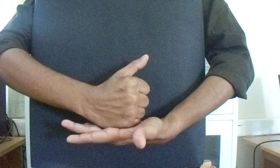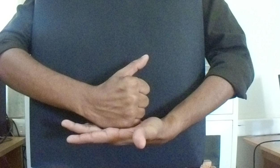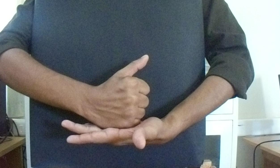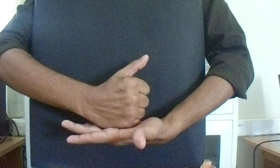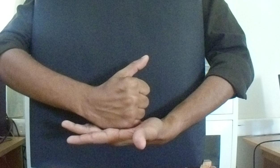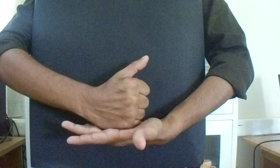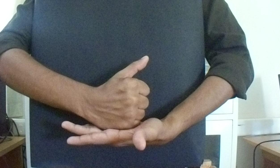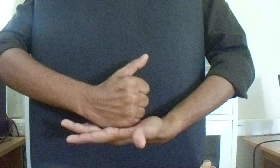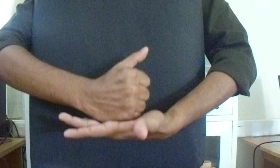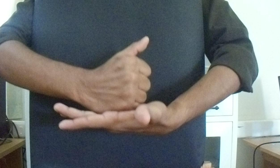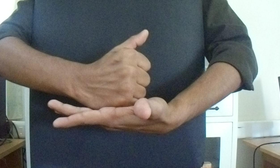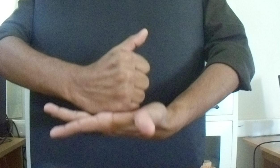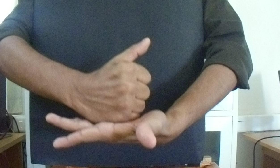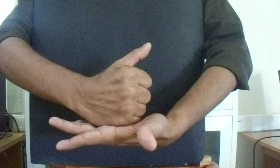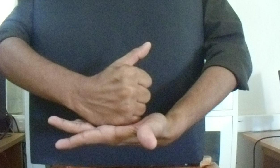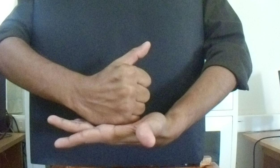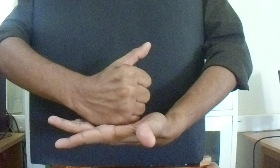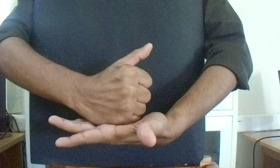help